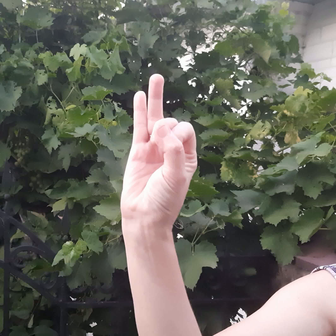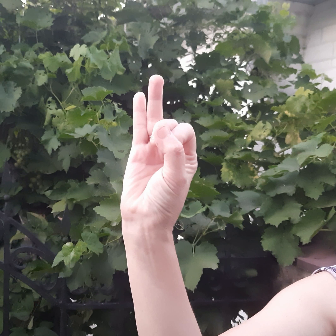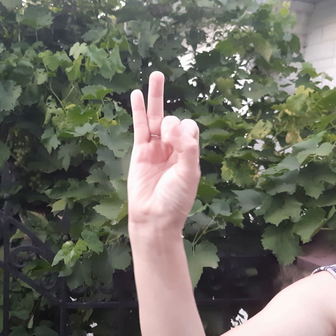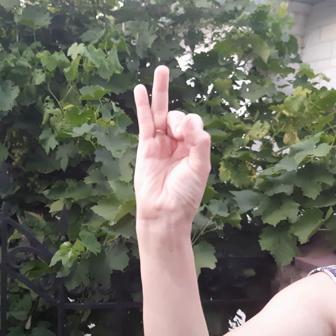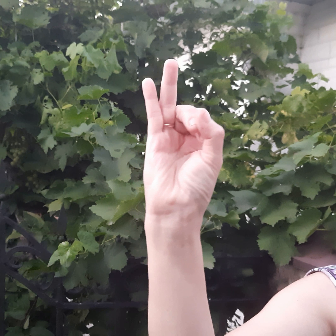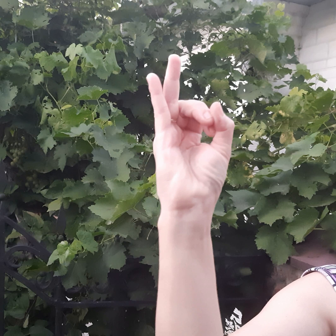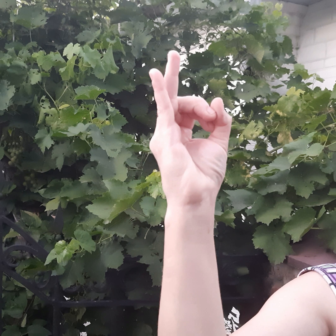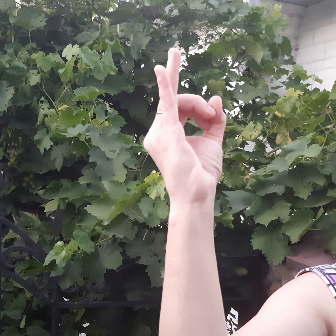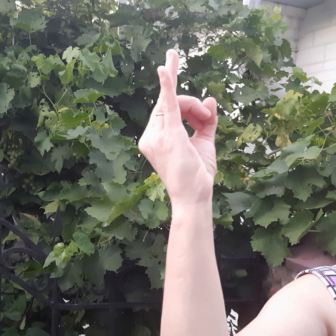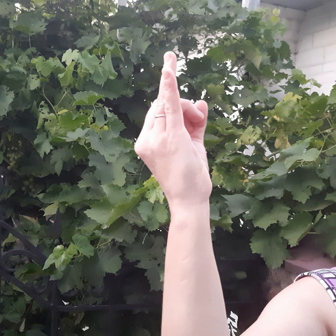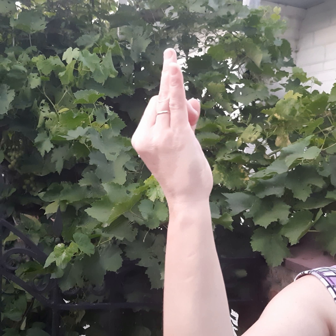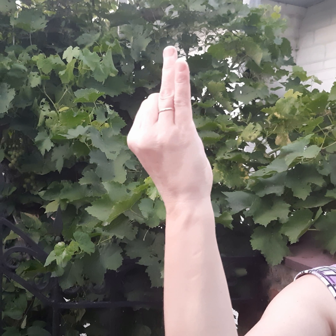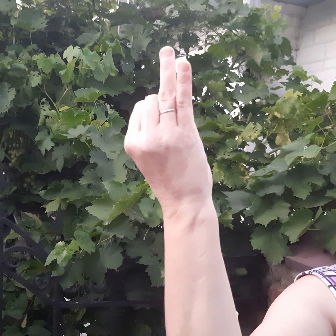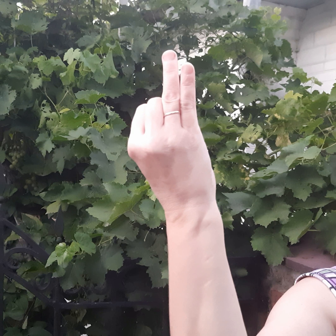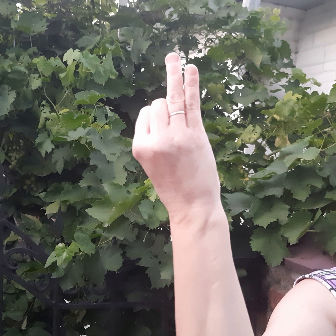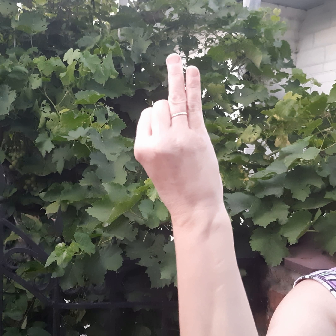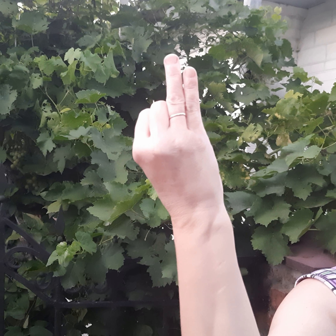Й